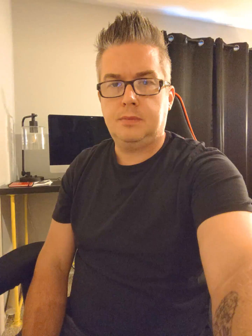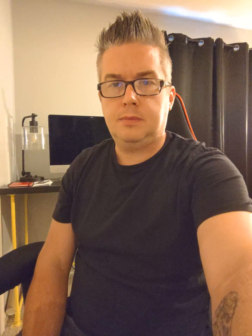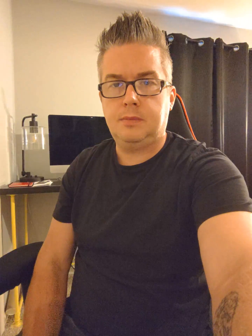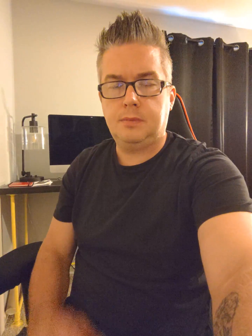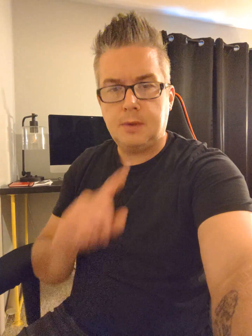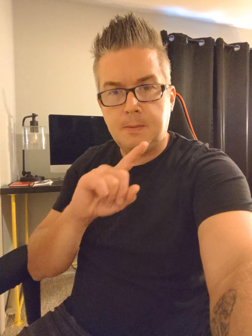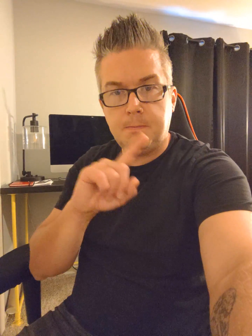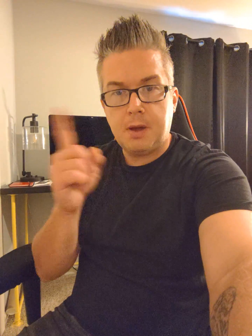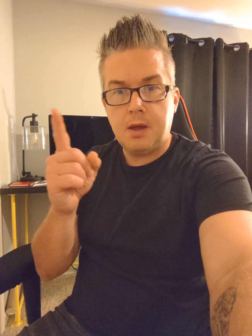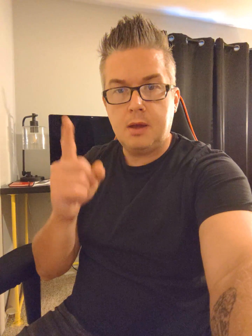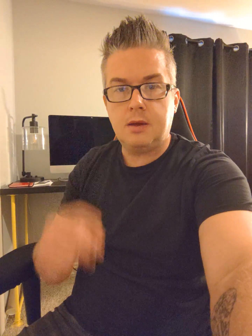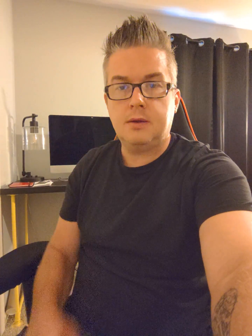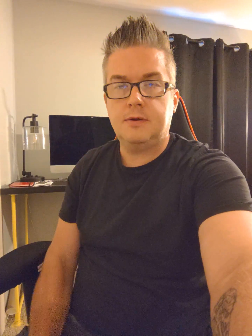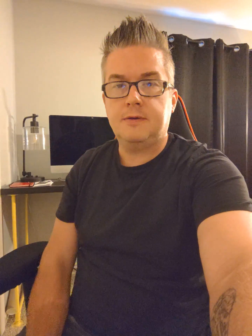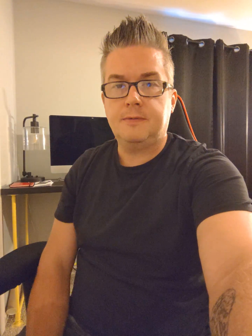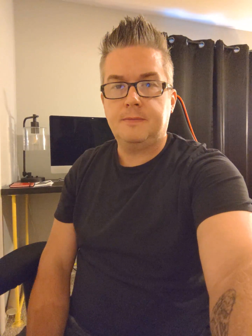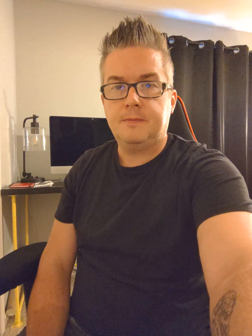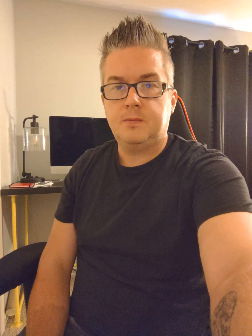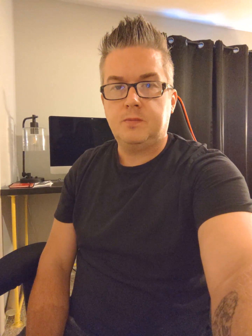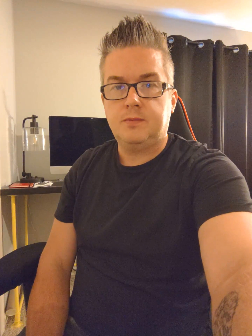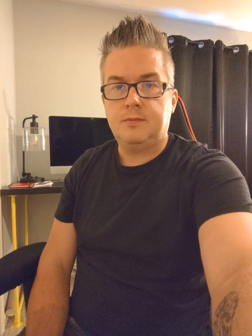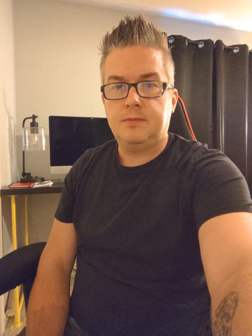but